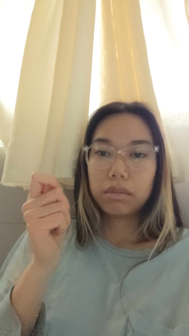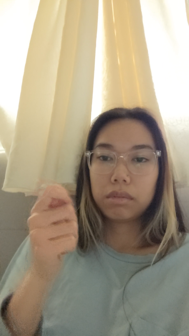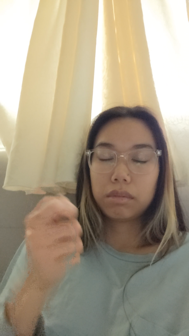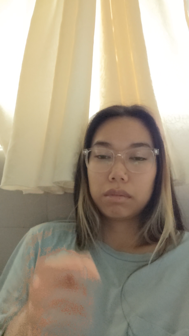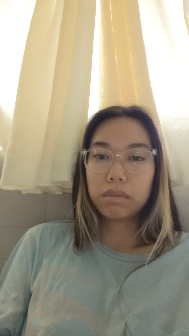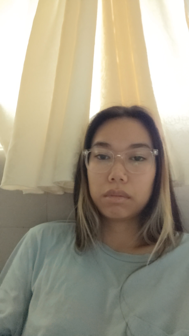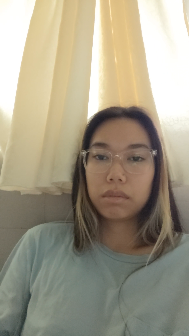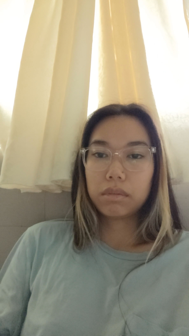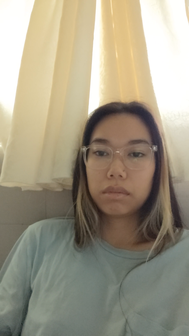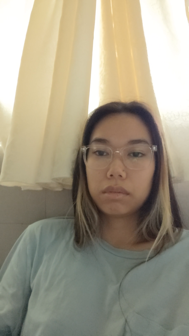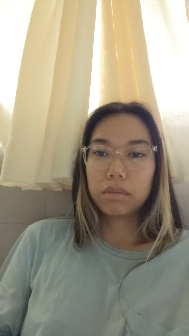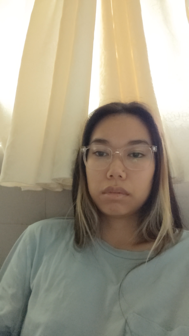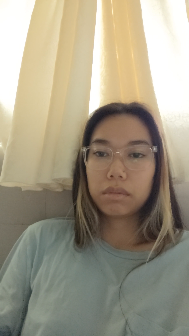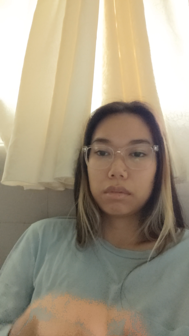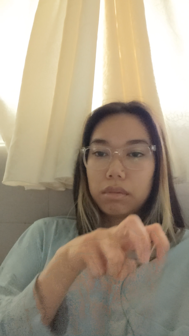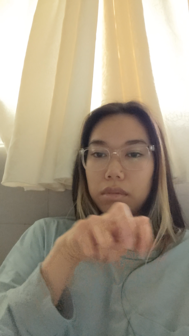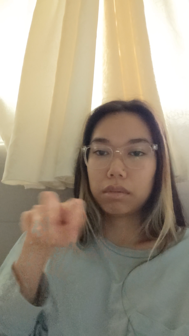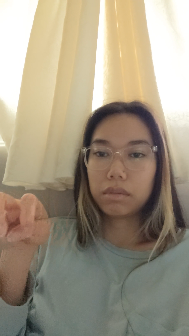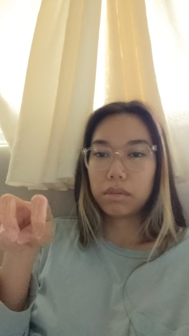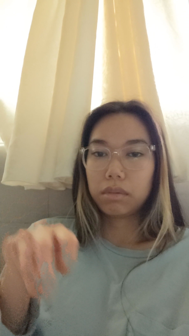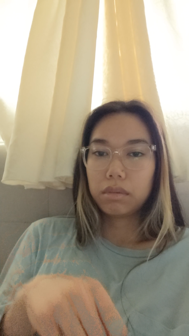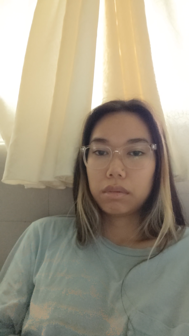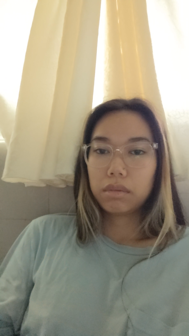porch